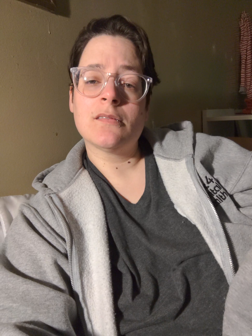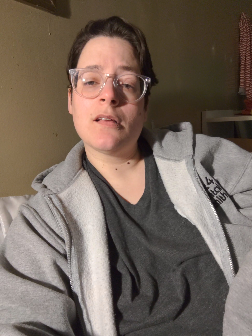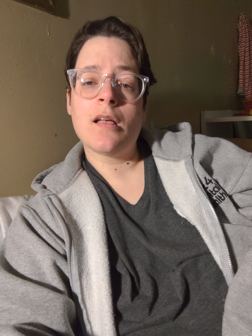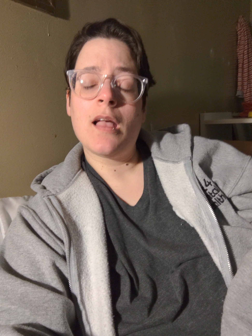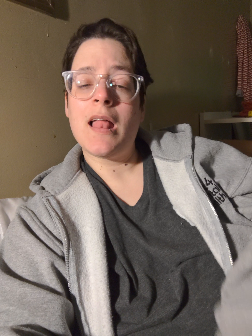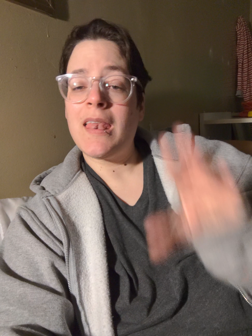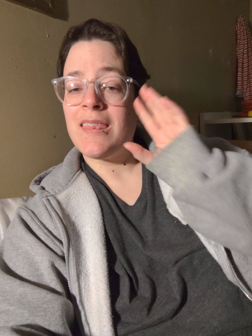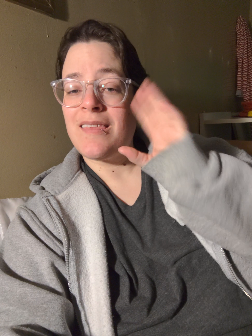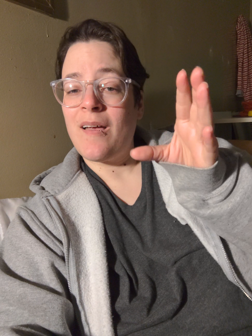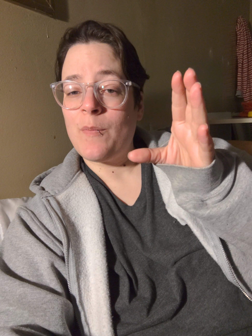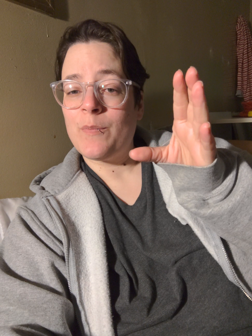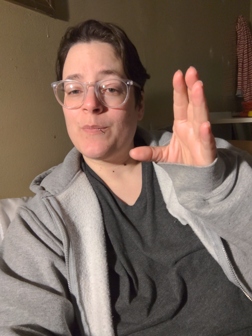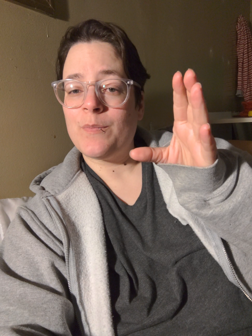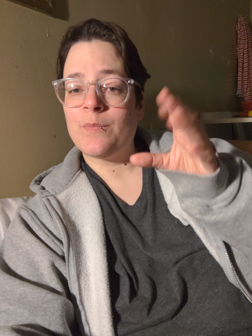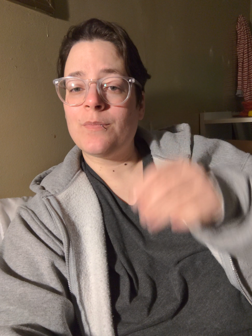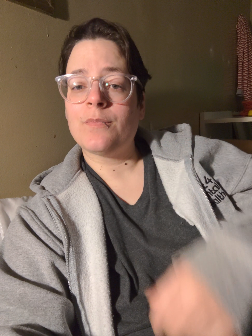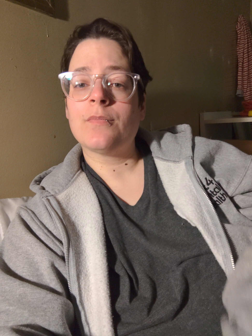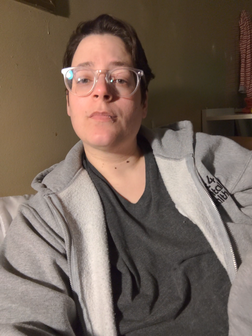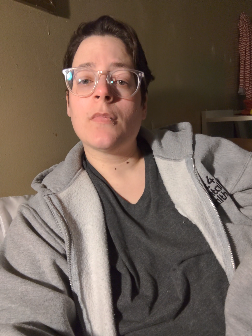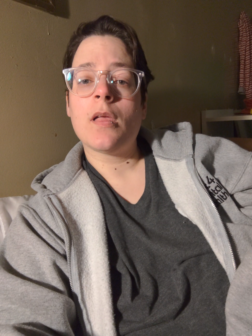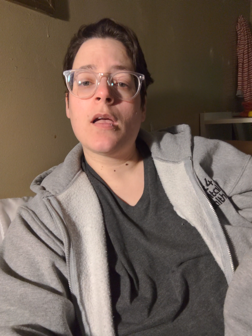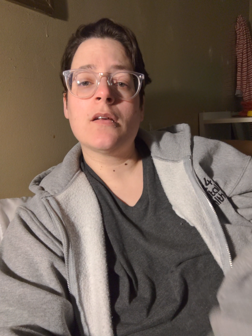hello